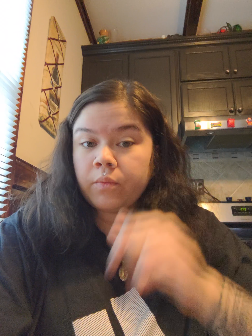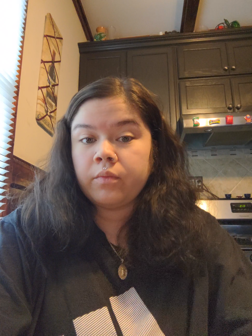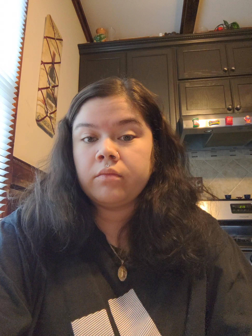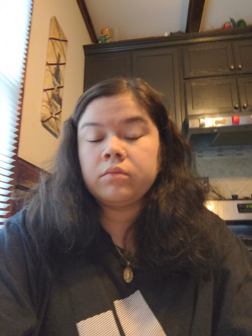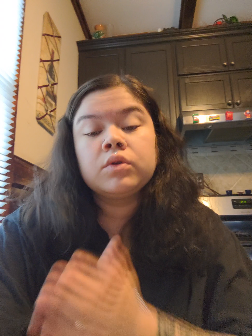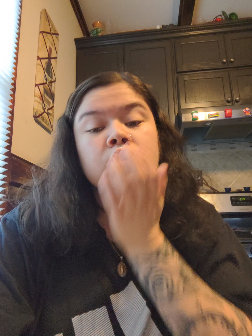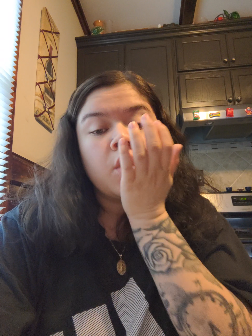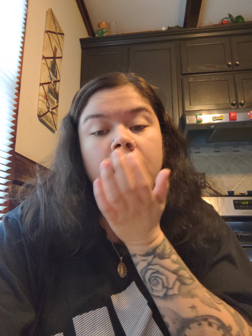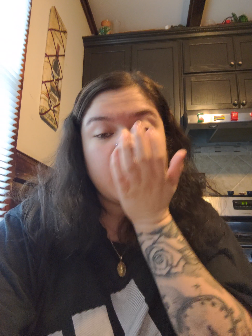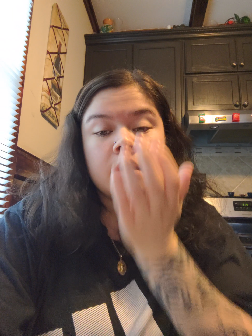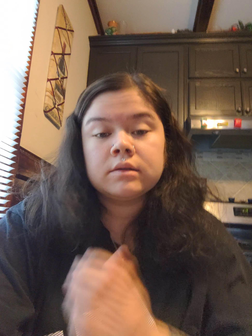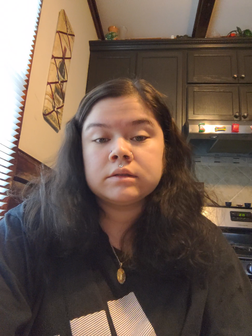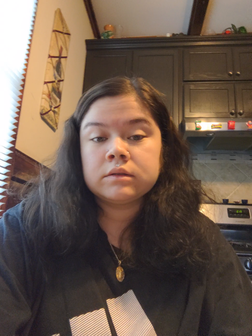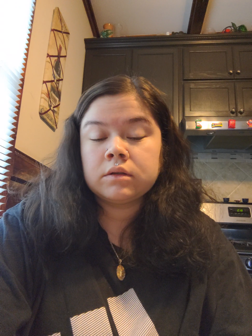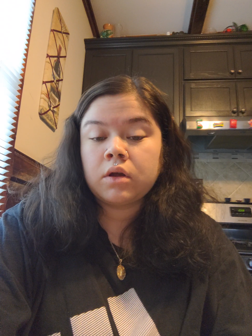grass